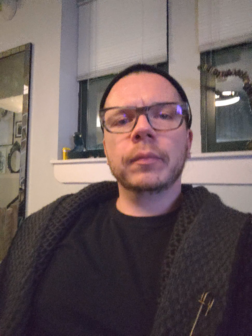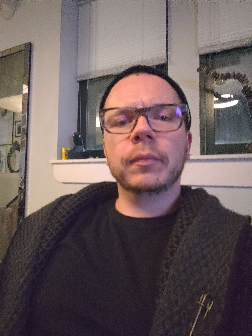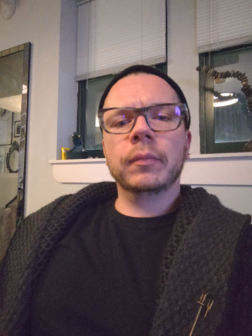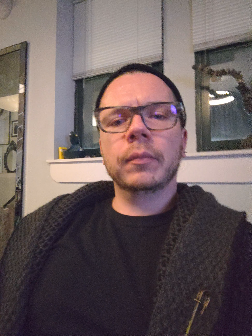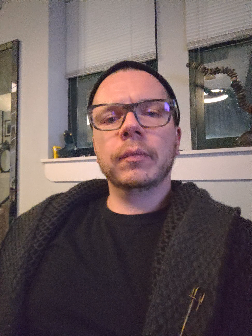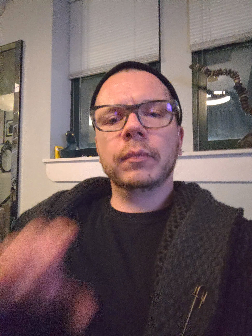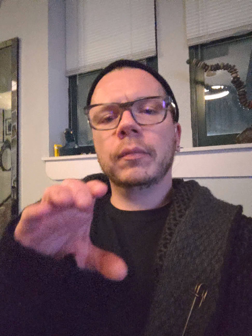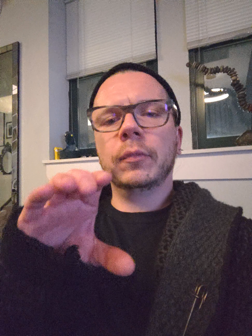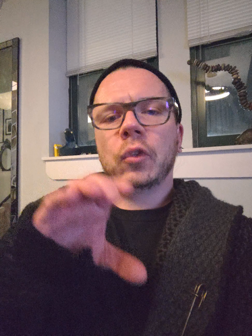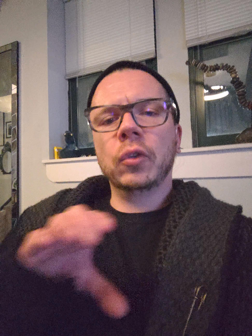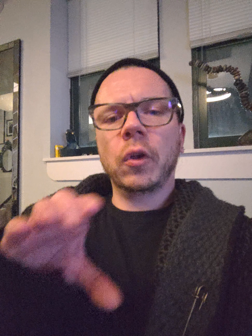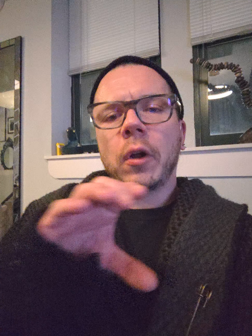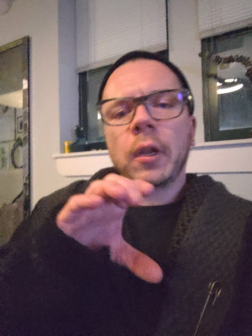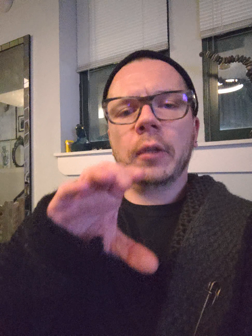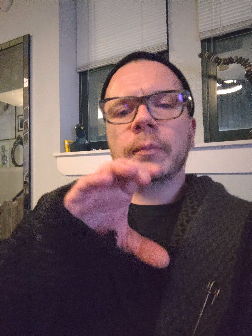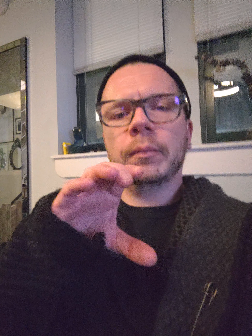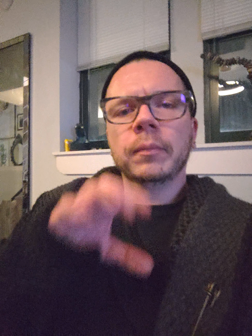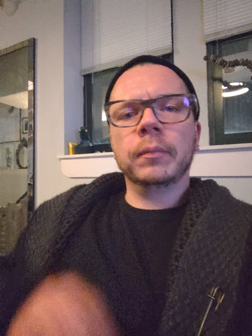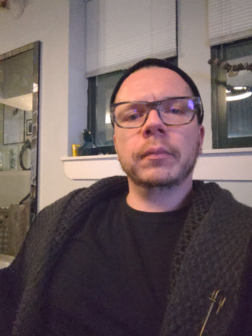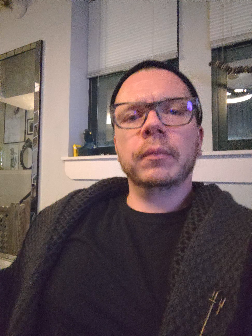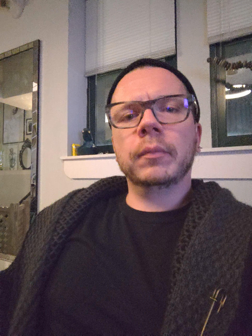chocolate